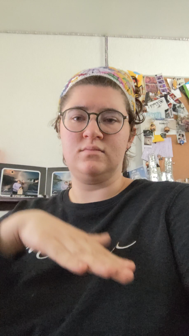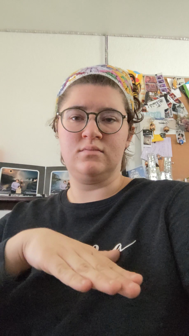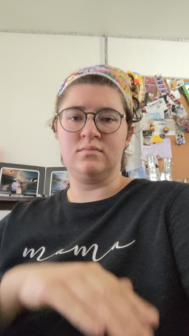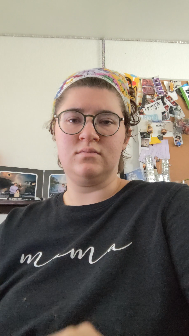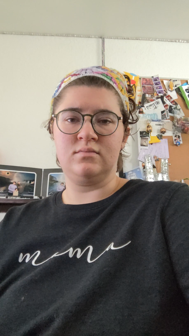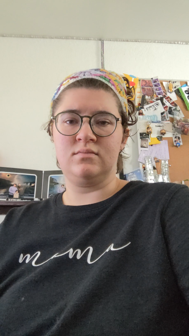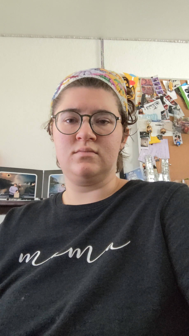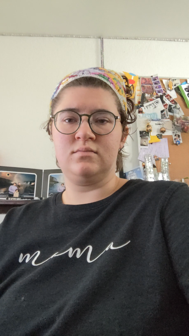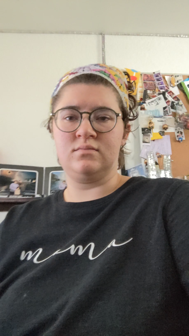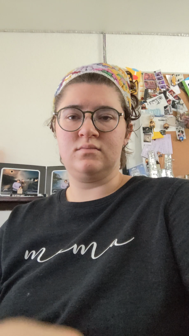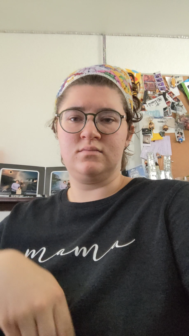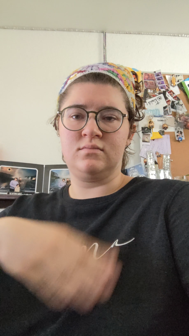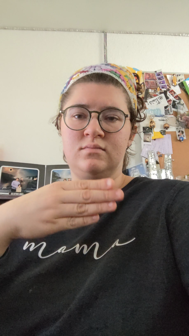kick